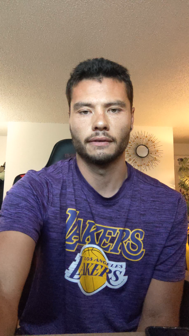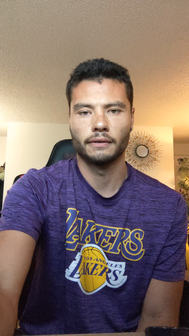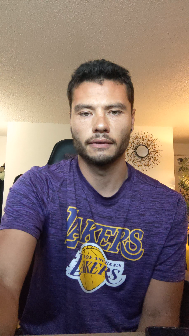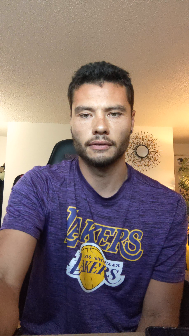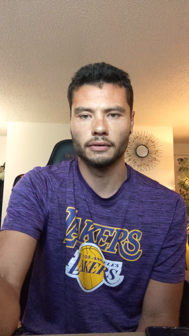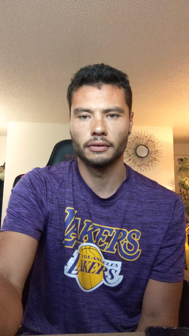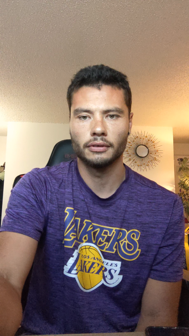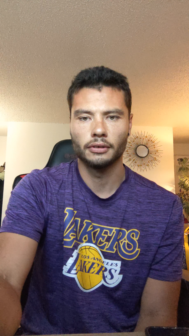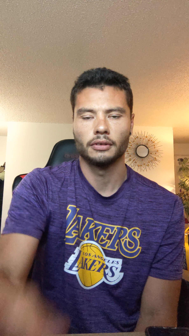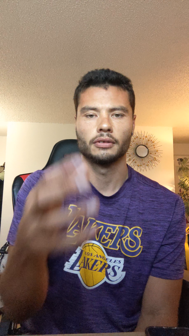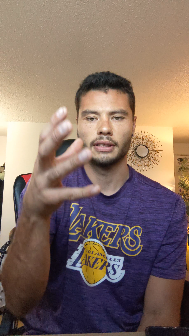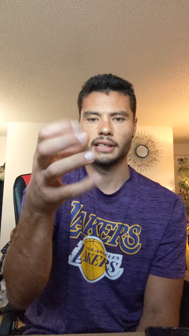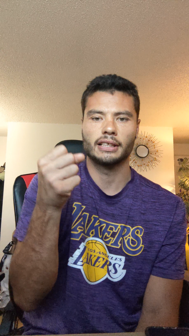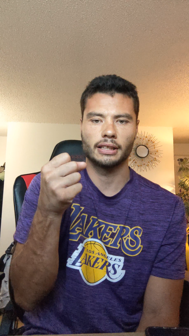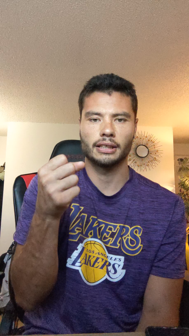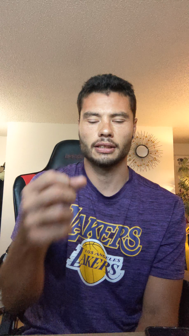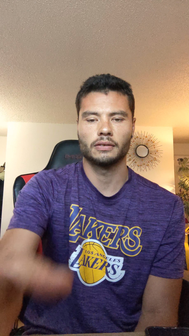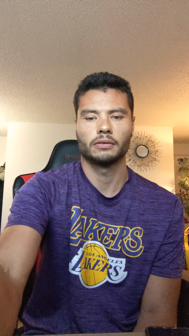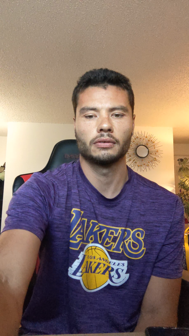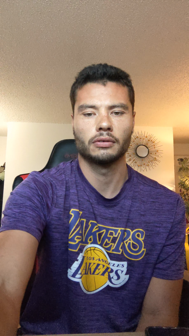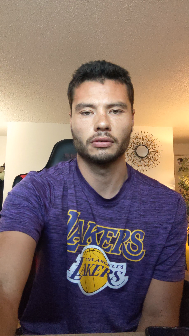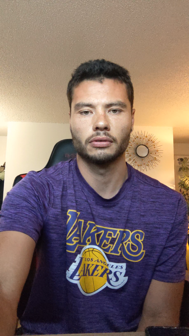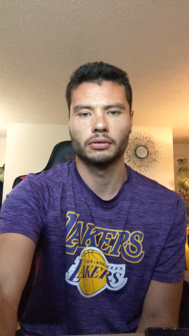get